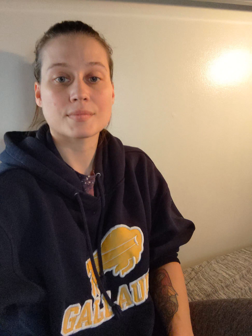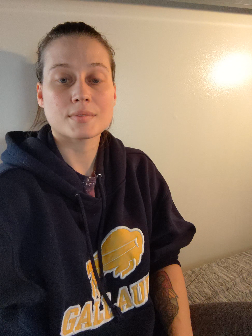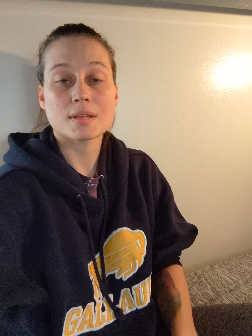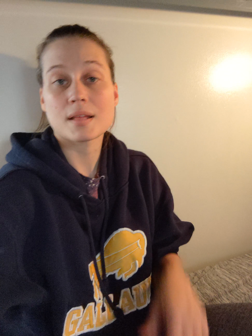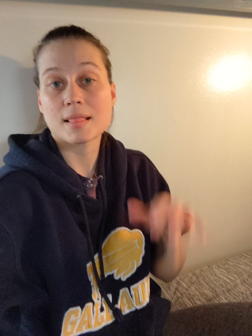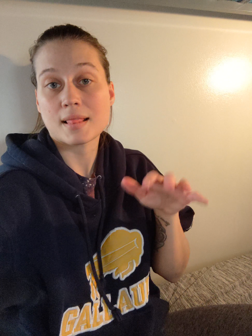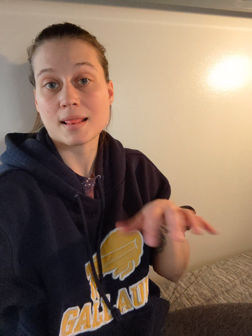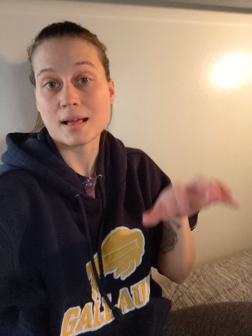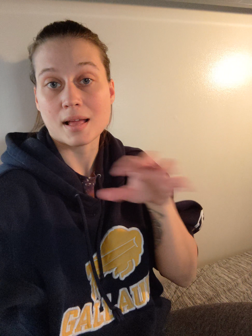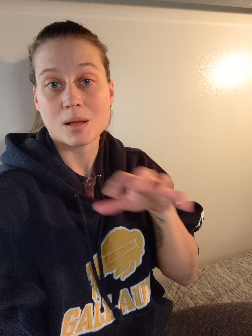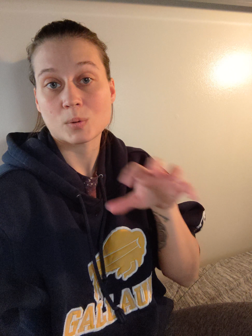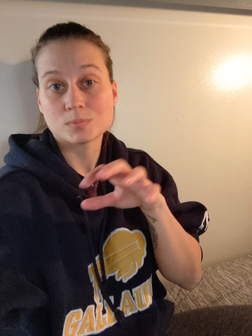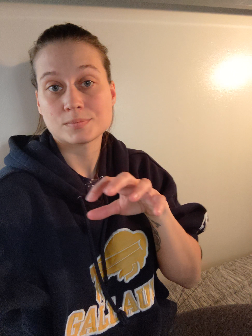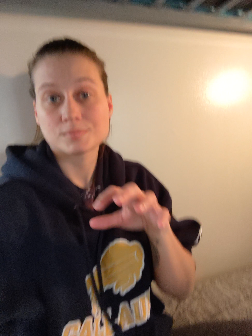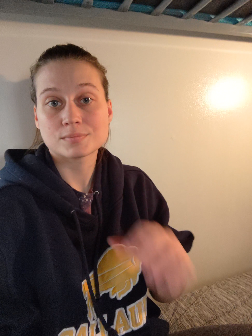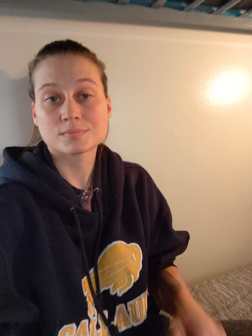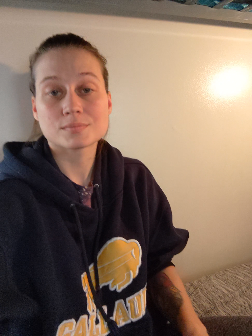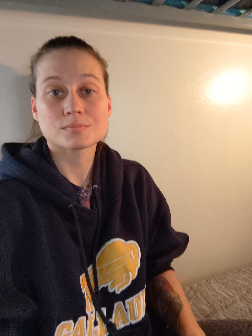cloud